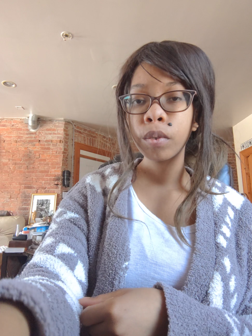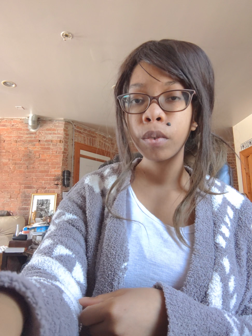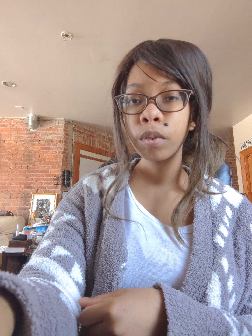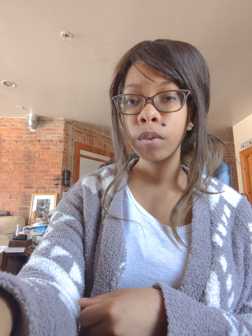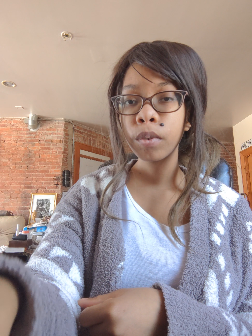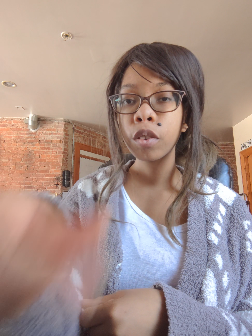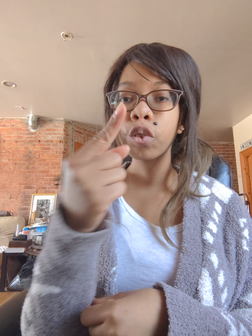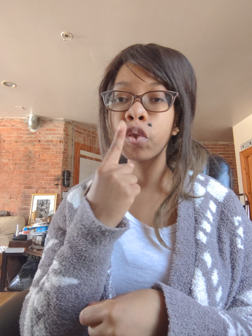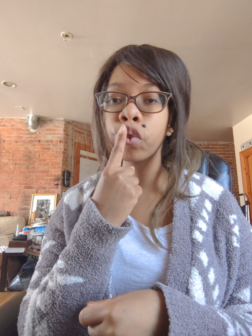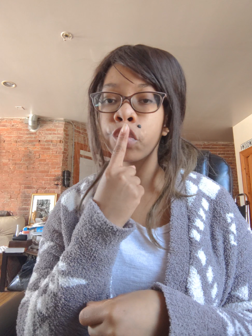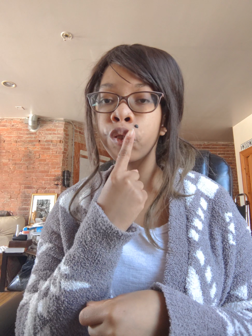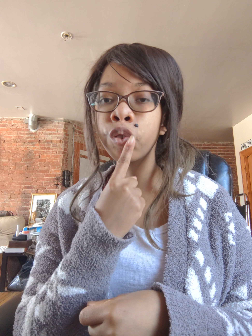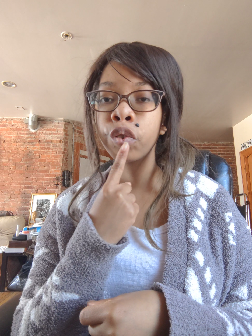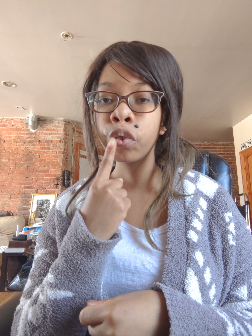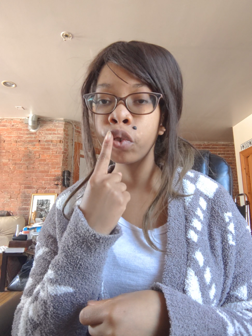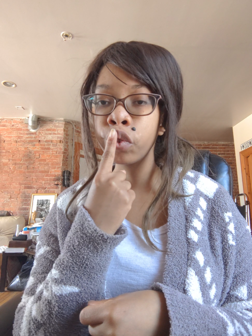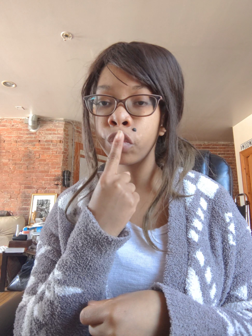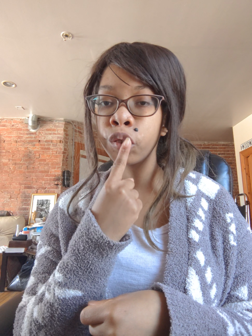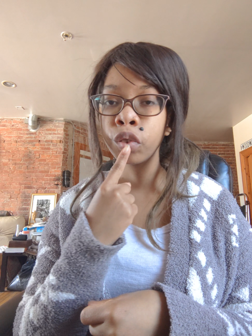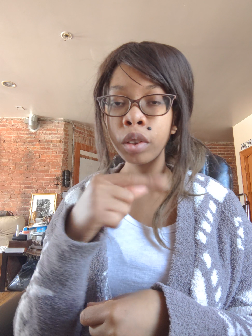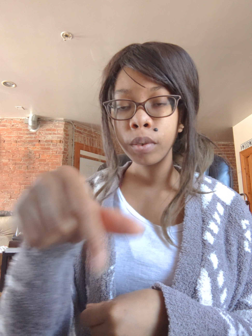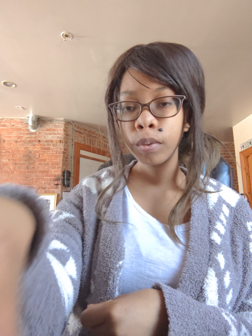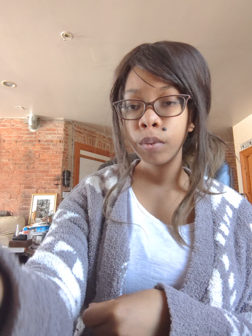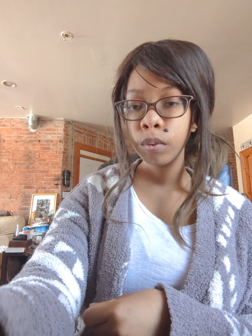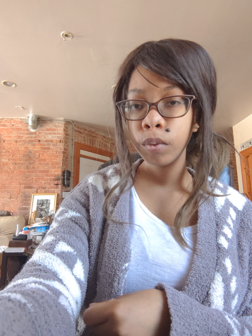lips